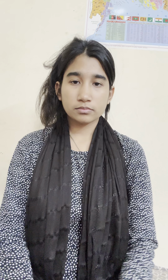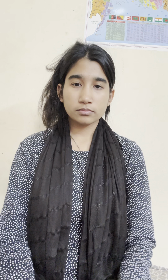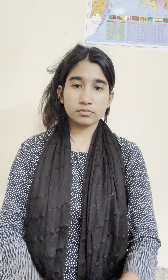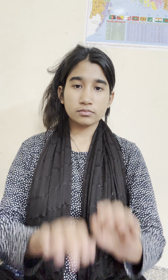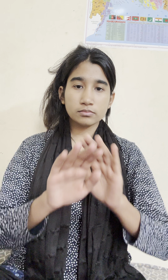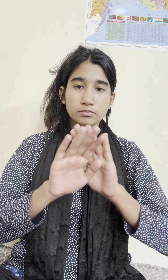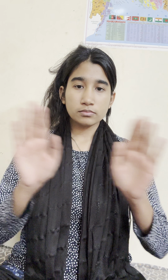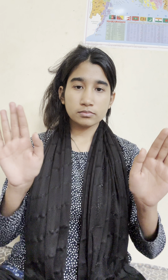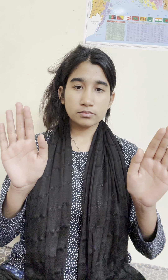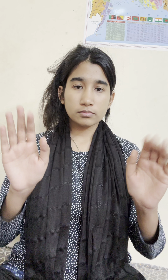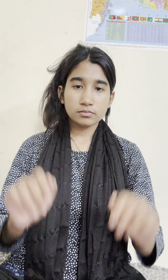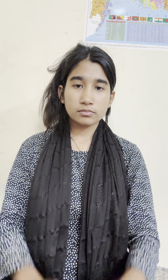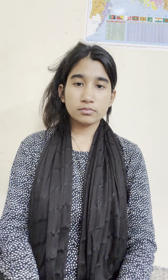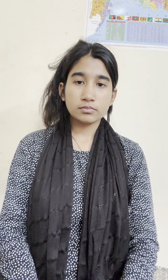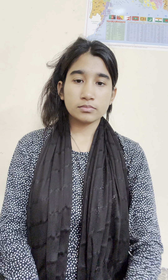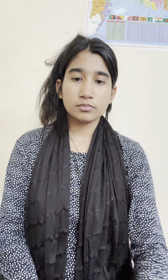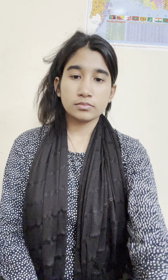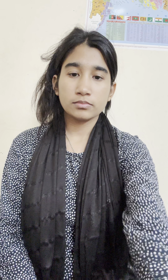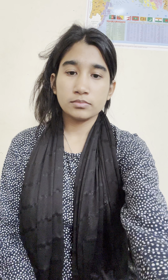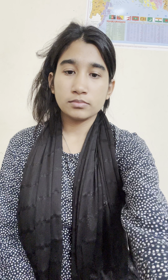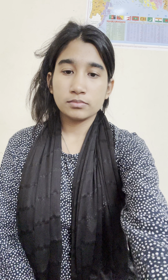না